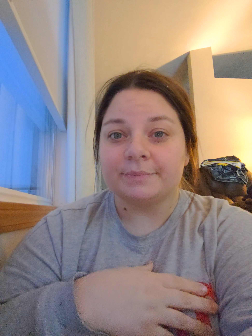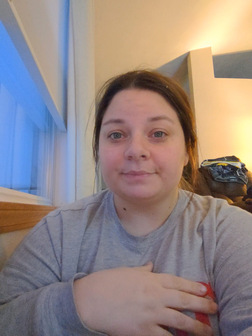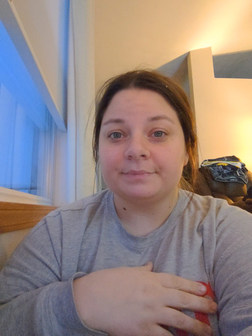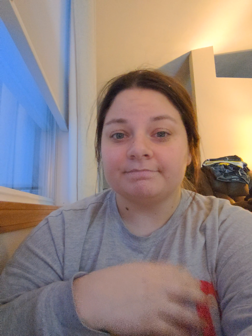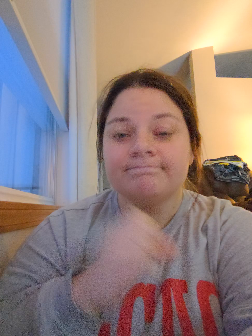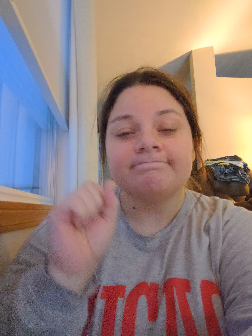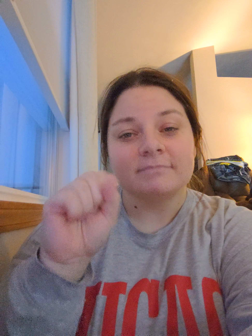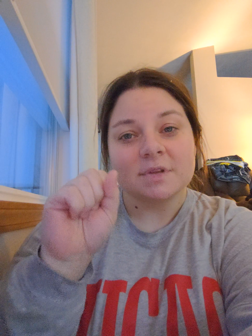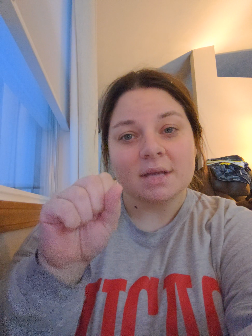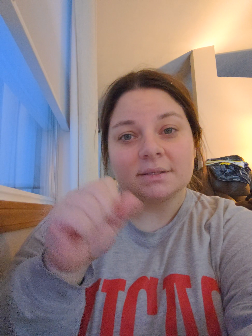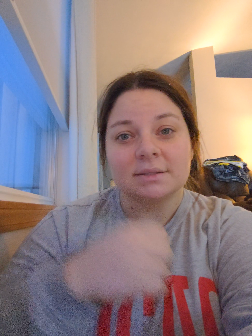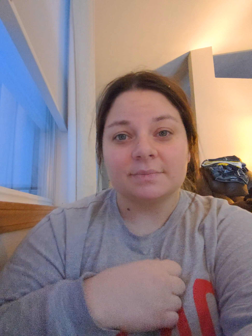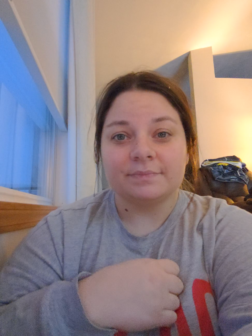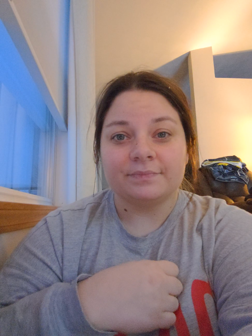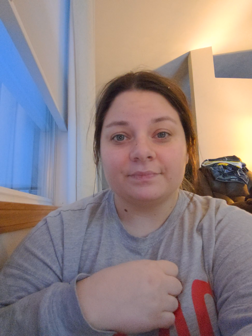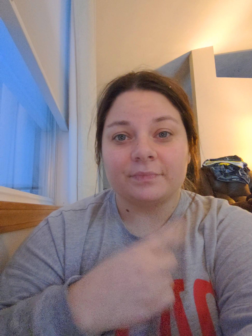yes